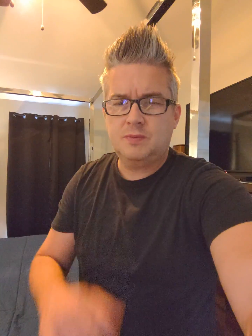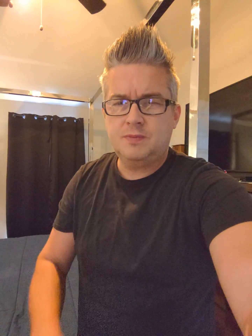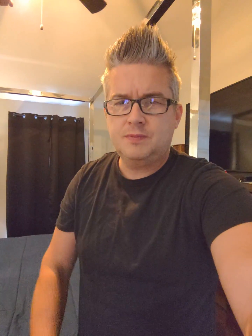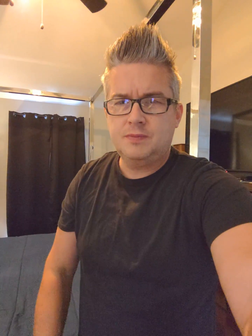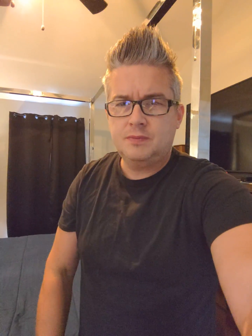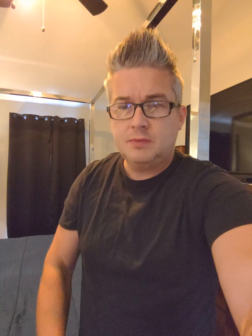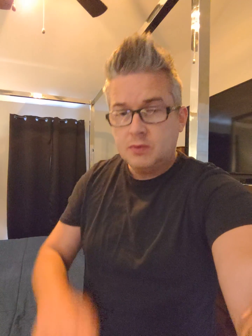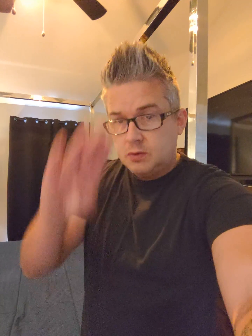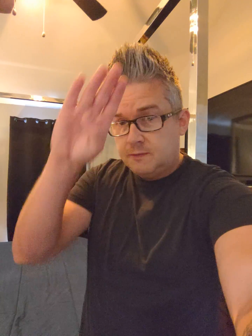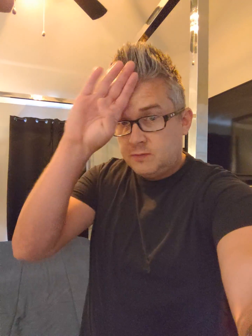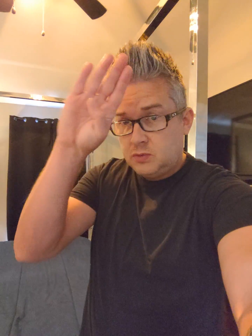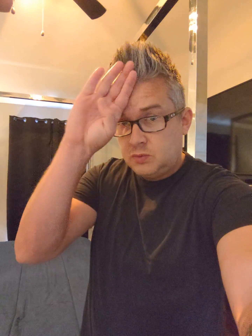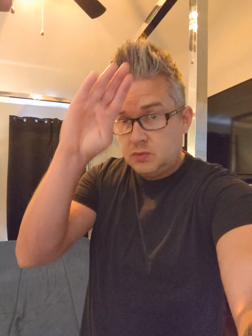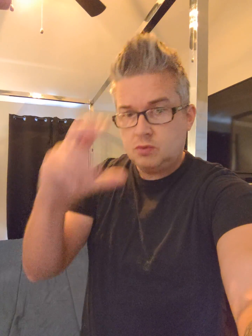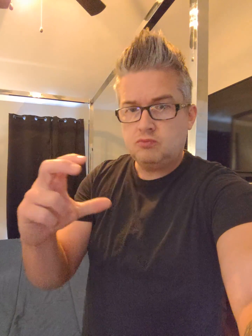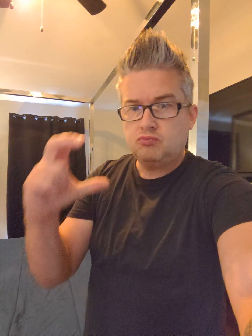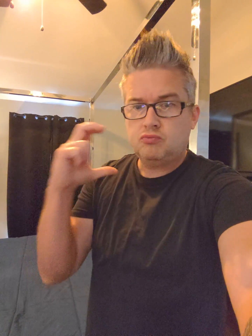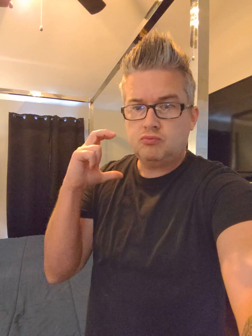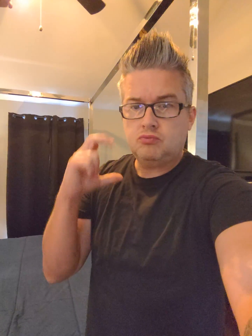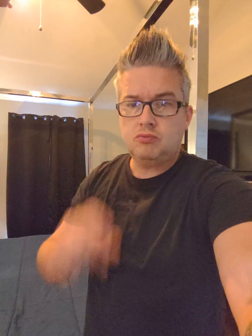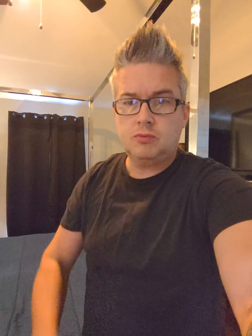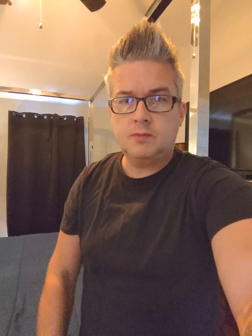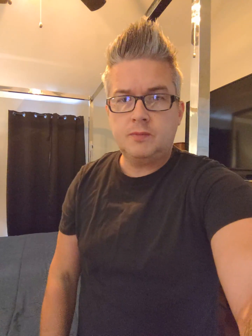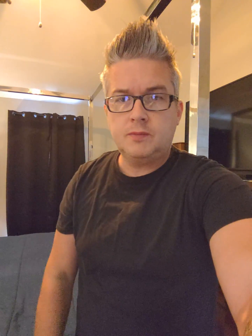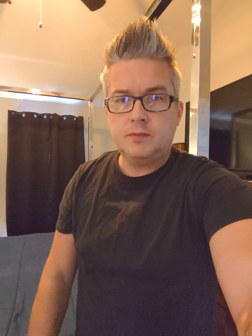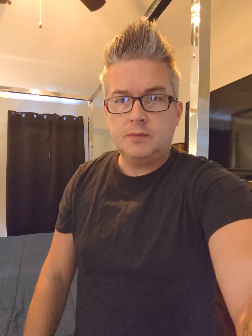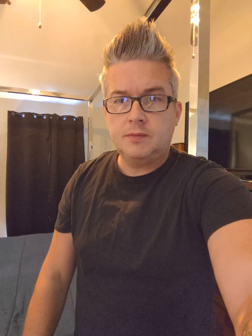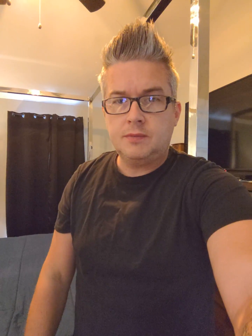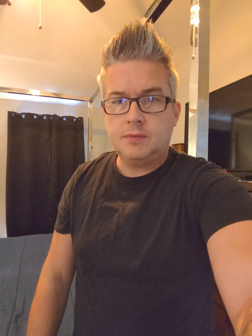fire truck